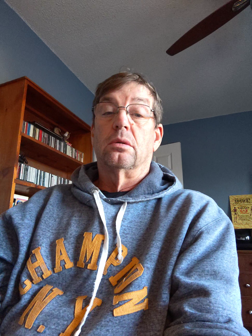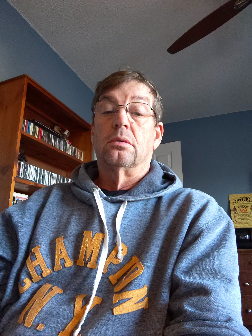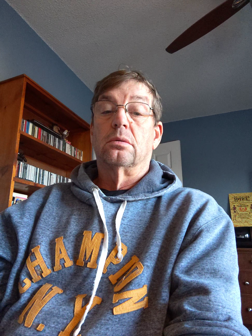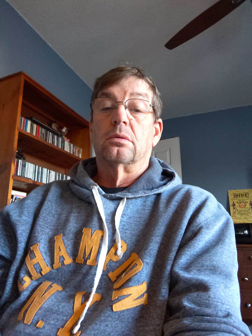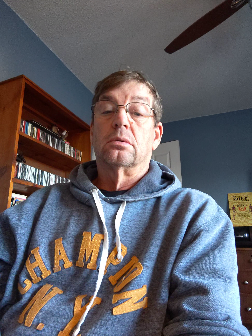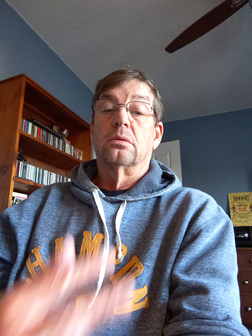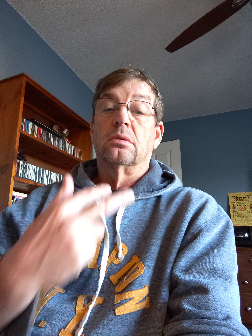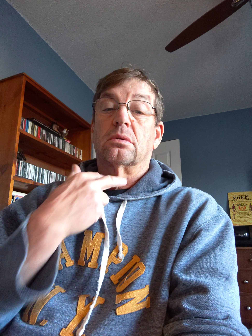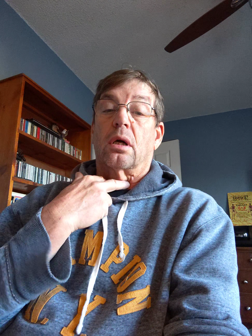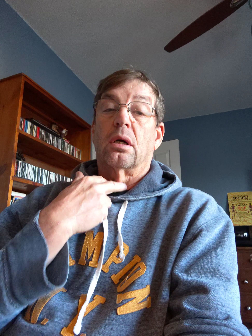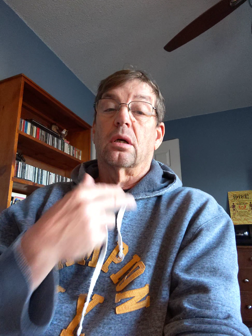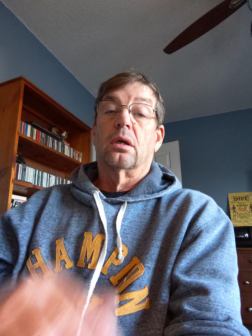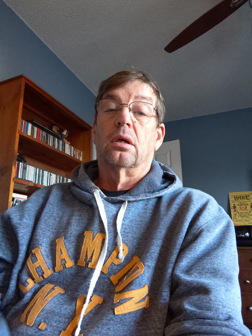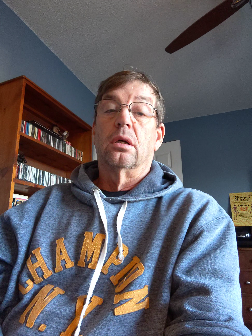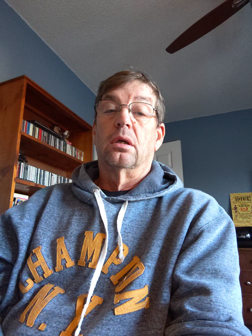stuck